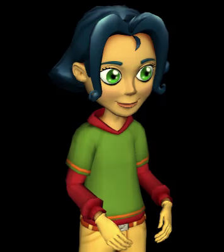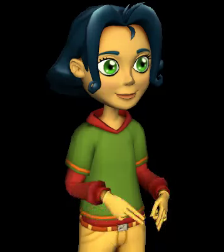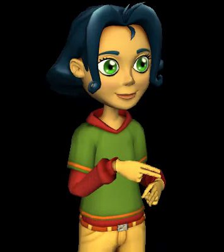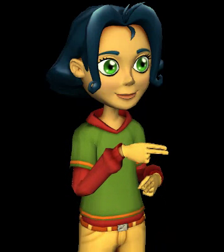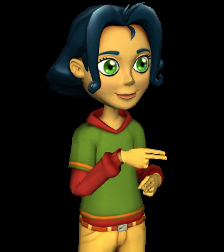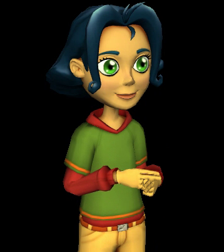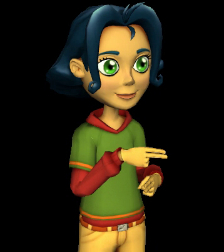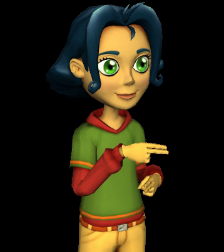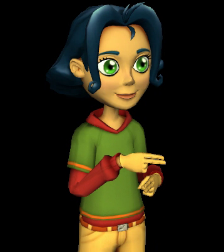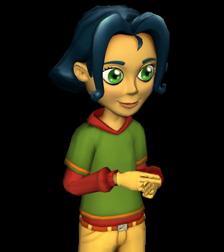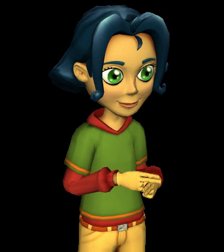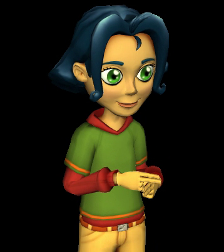لقب